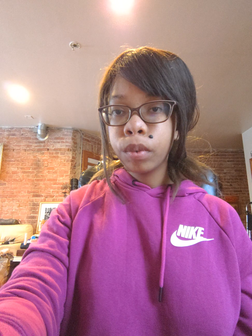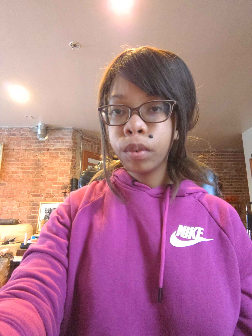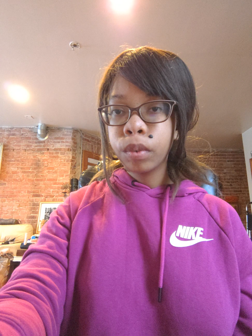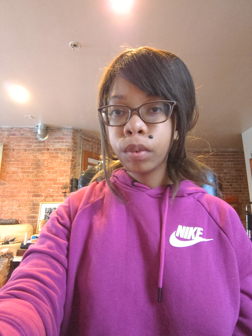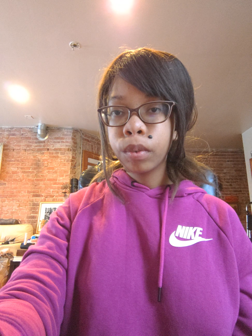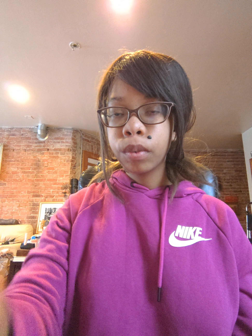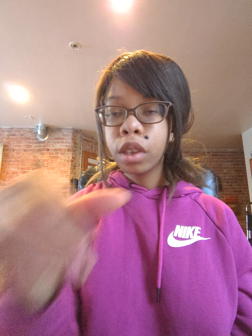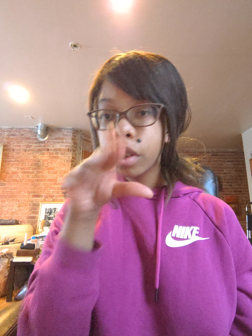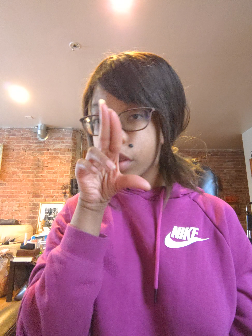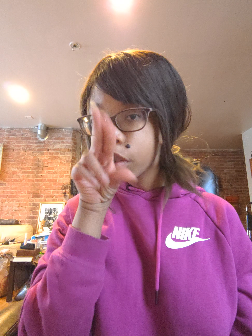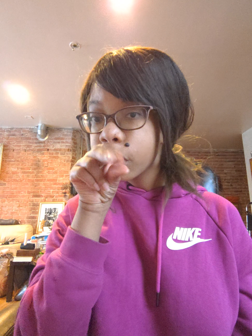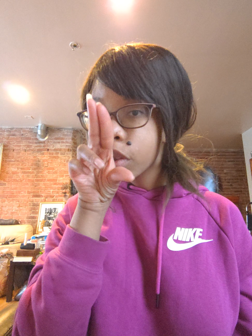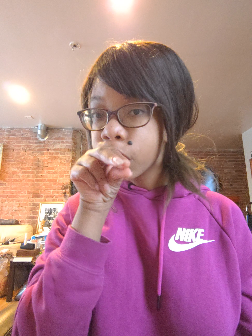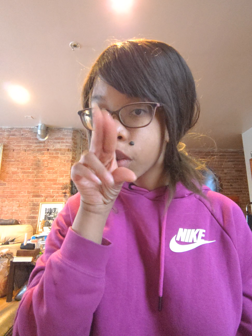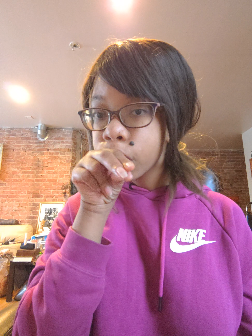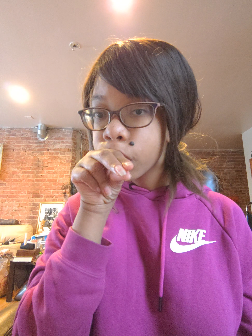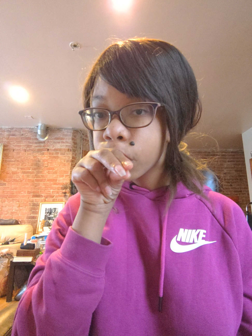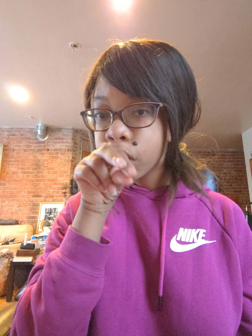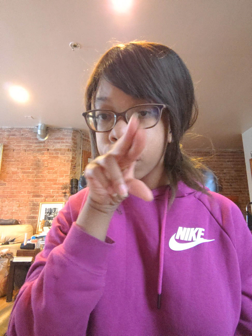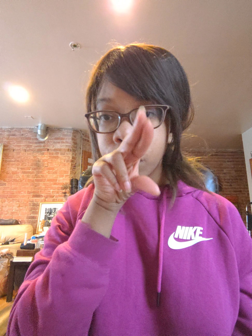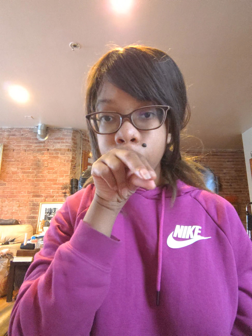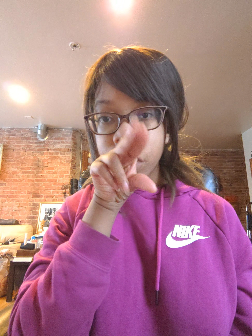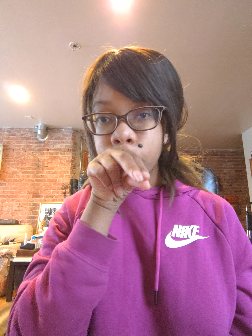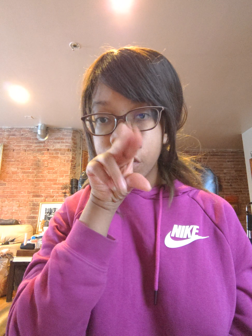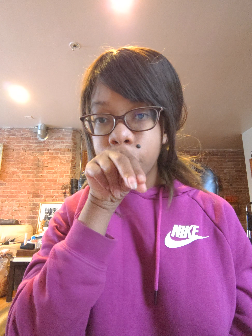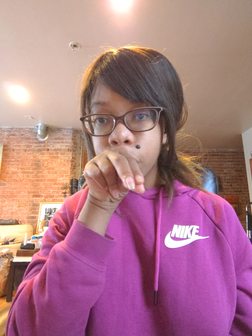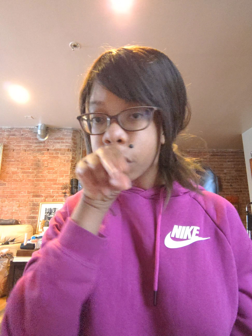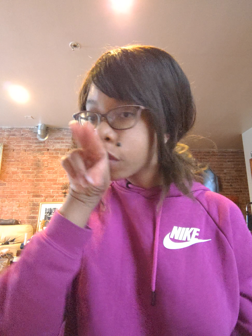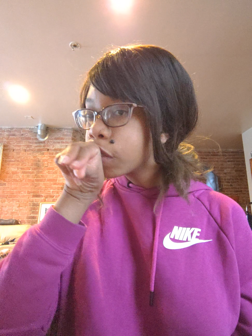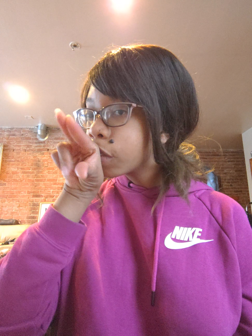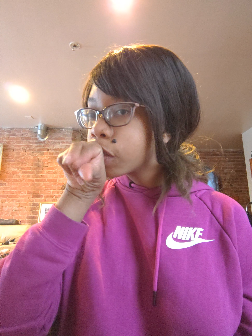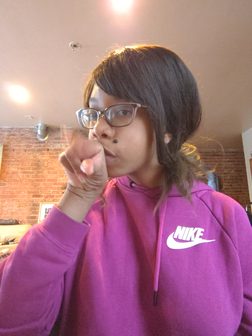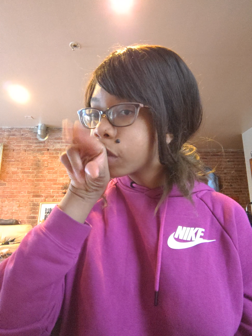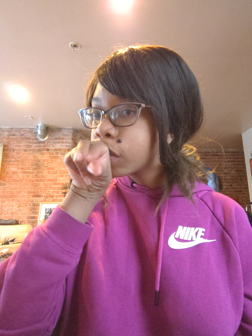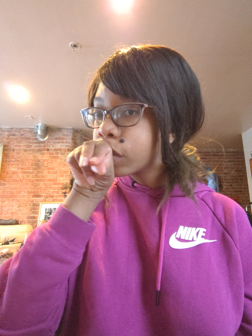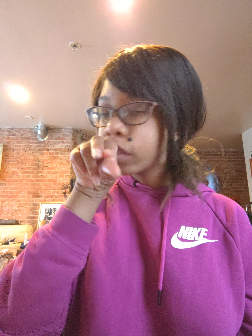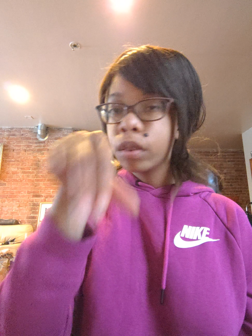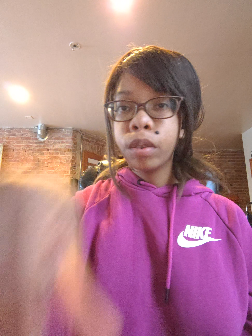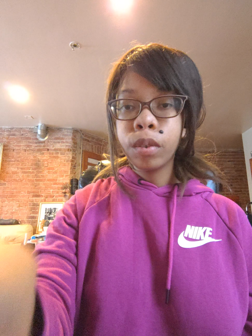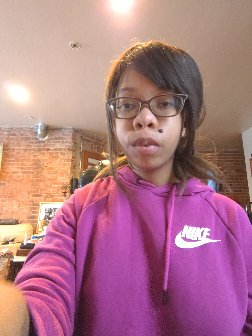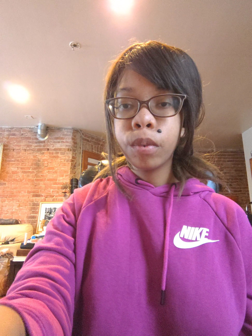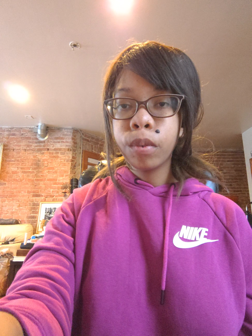duck